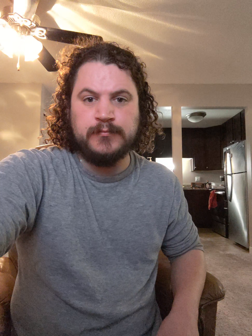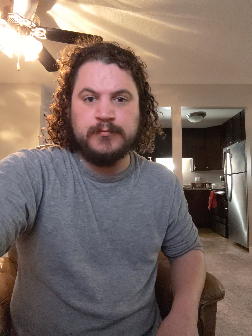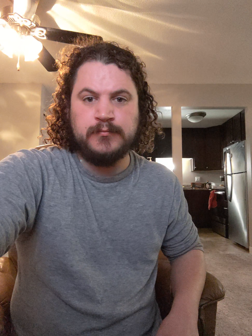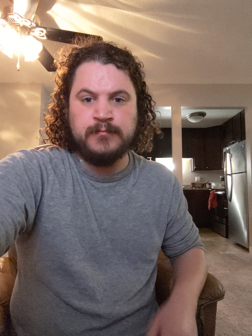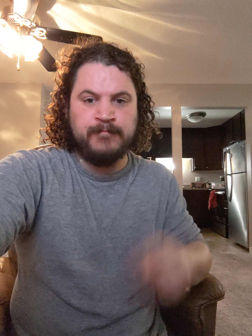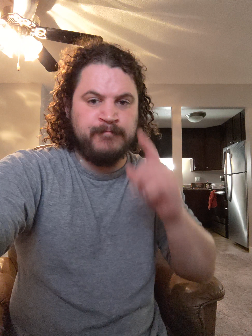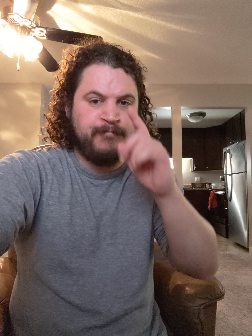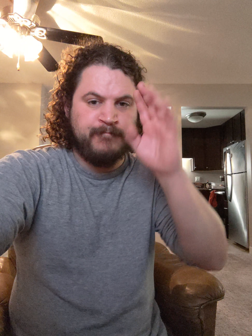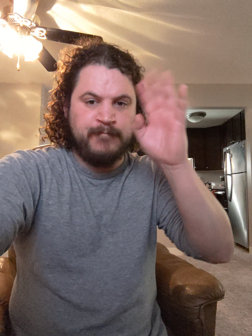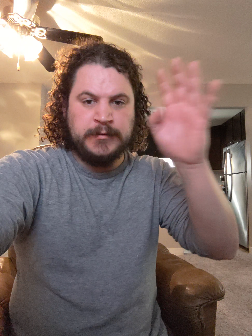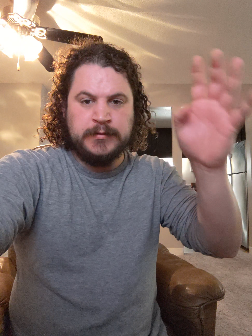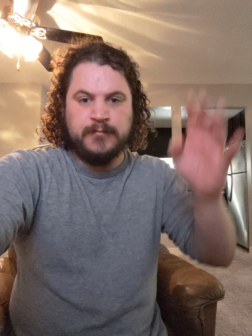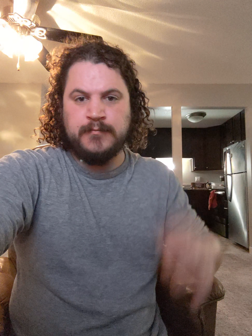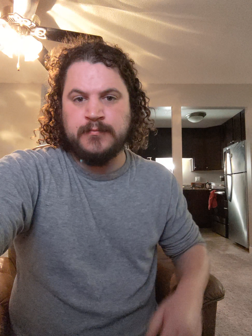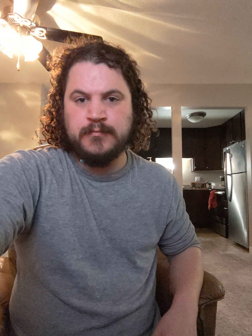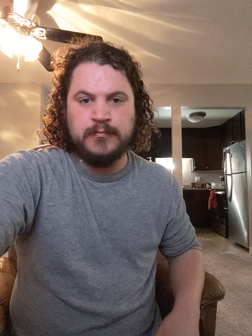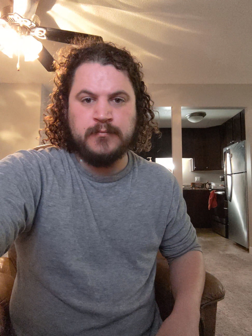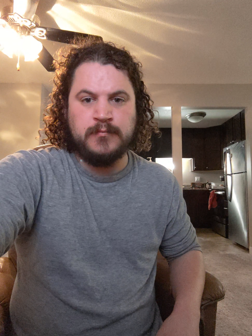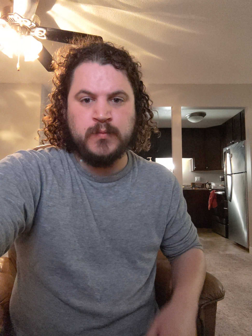pretend